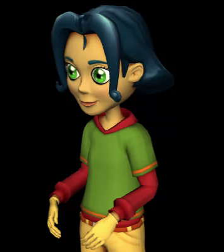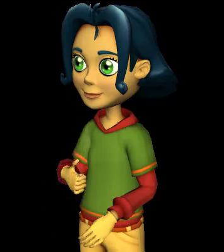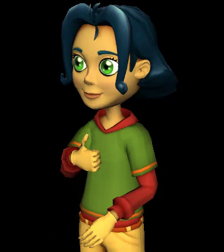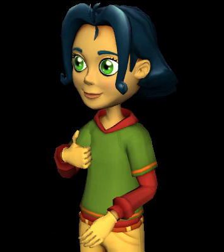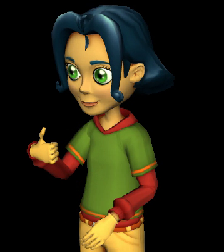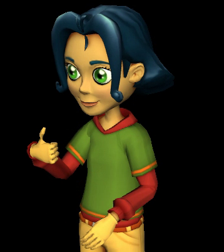وحيد